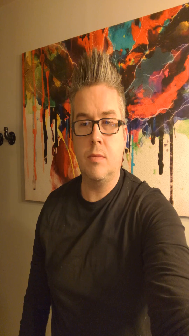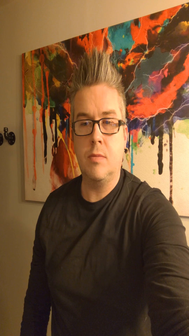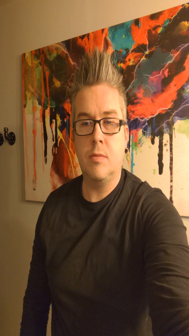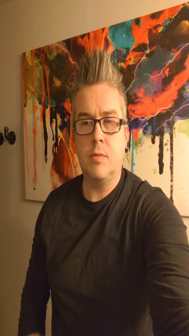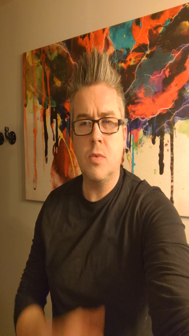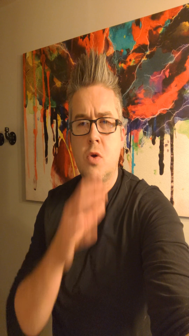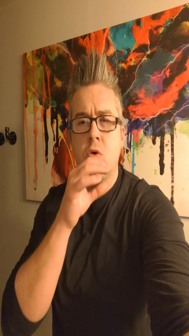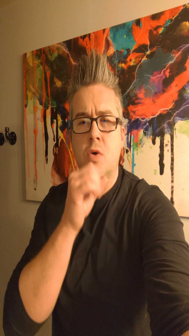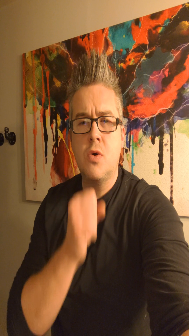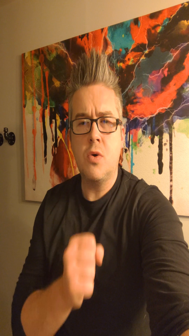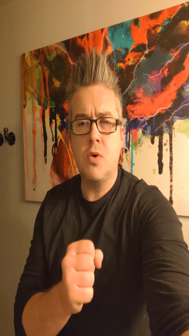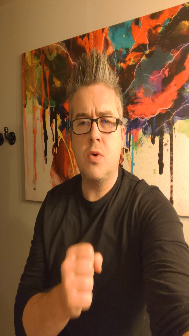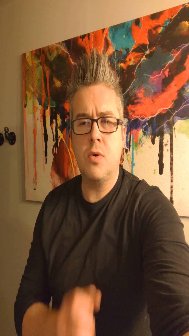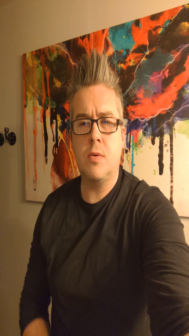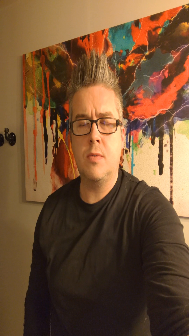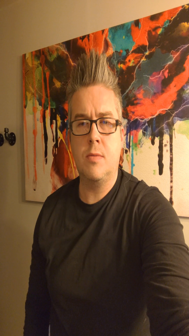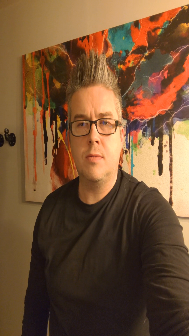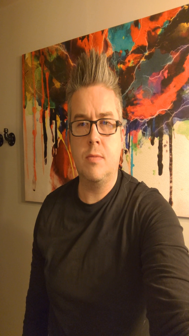old